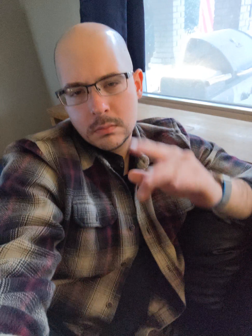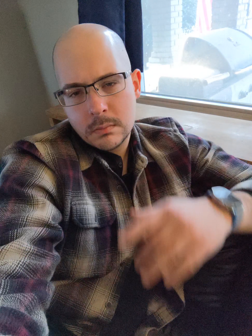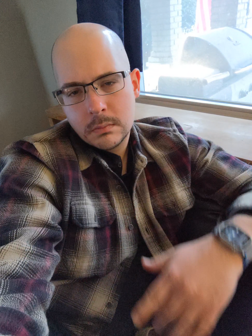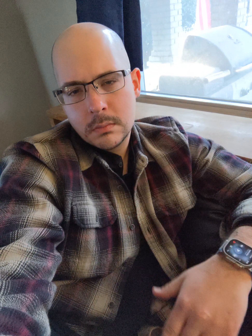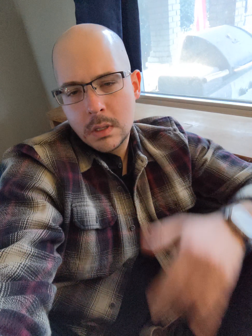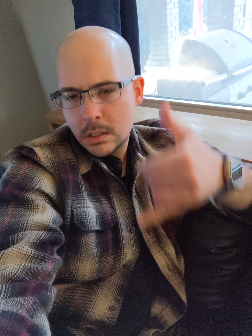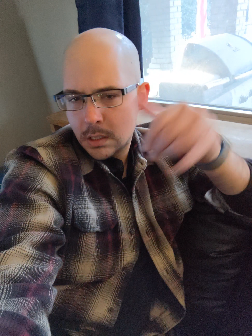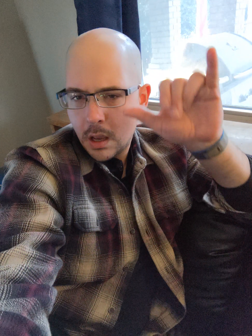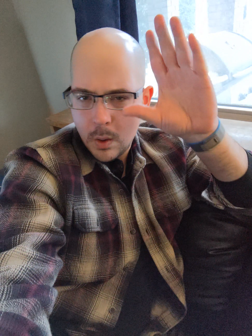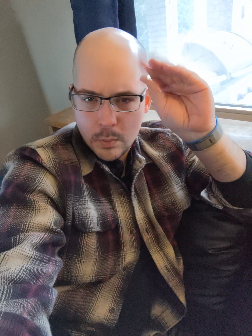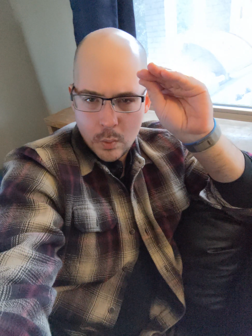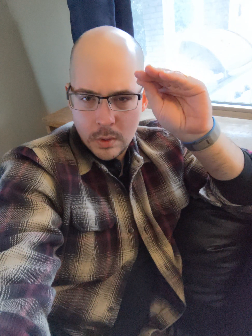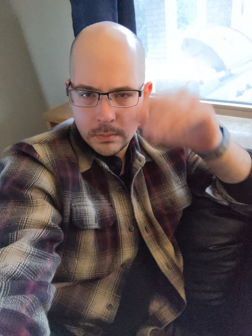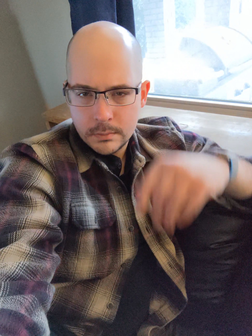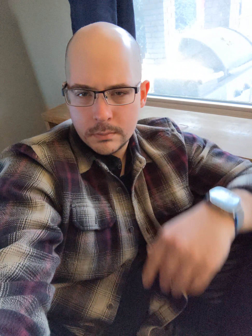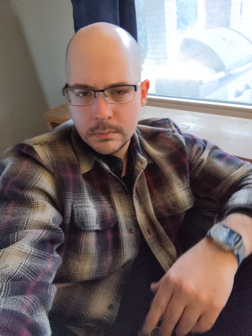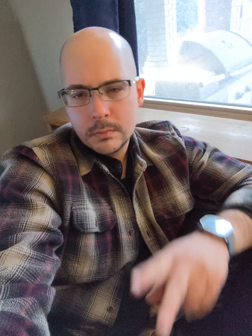cowboy